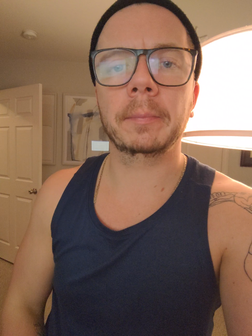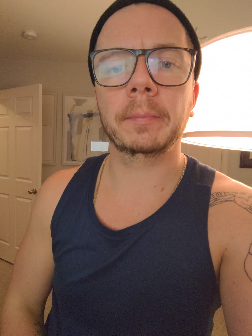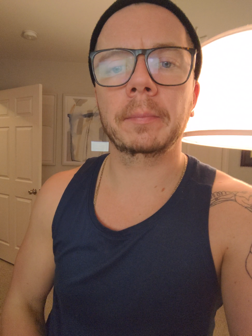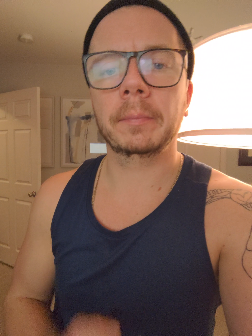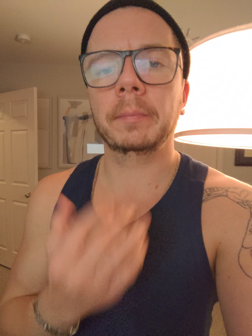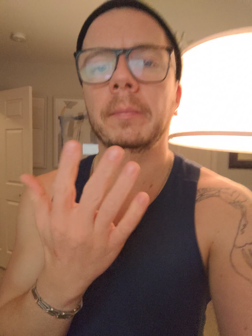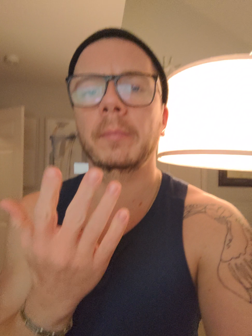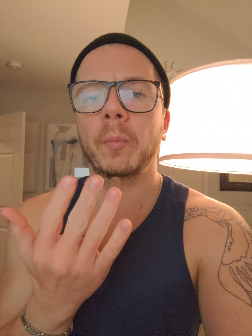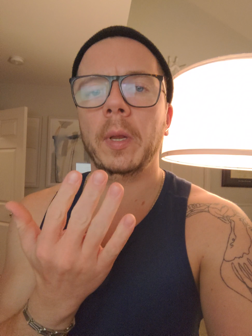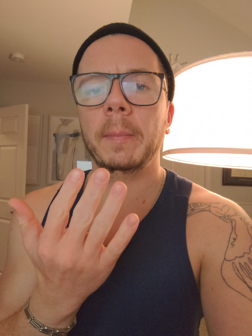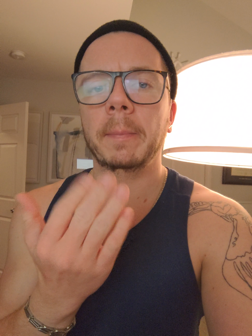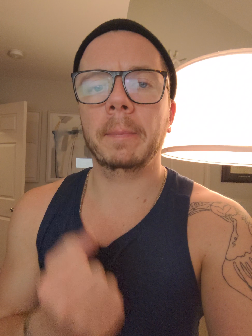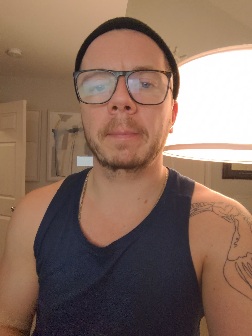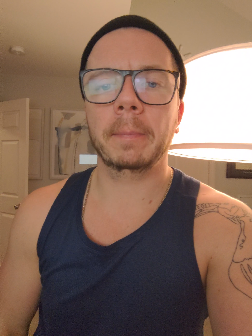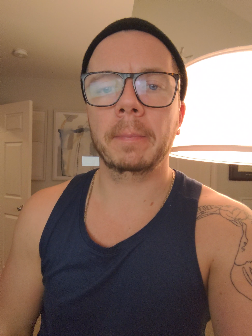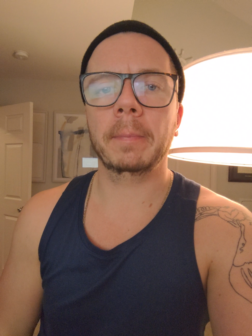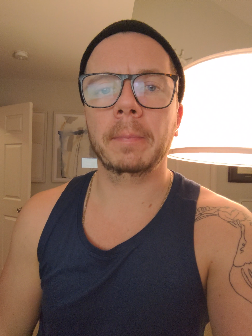wait